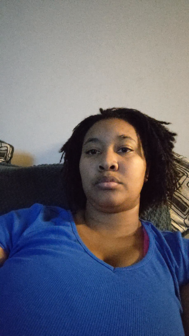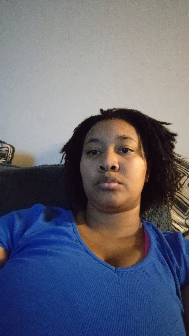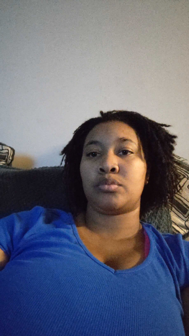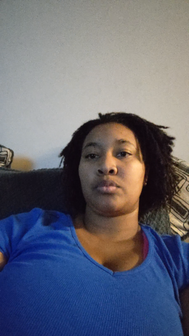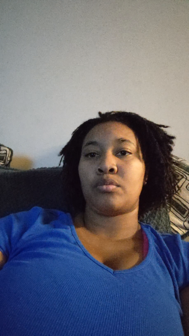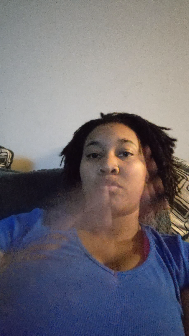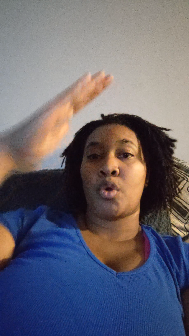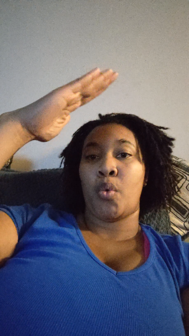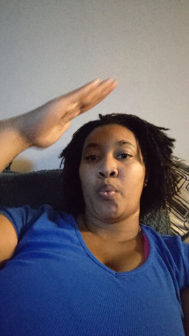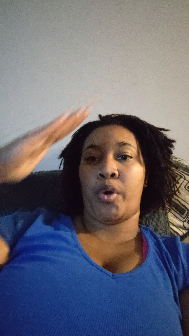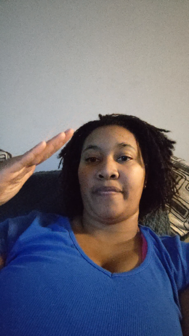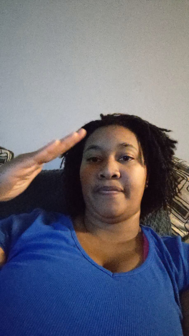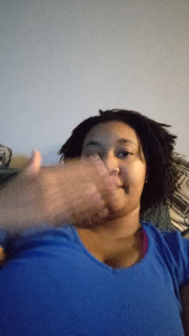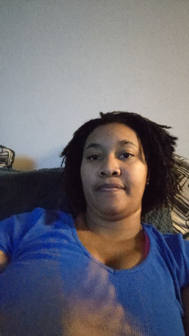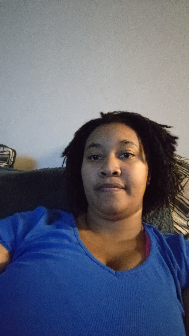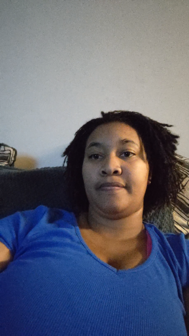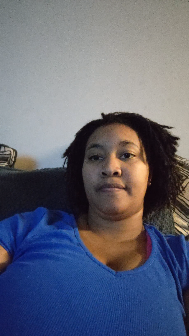roof